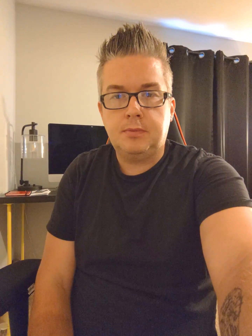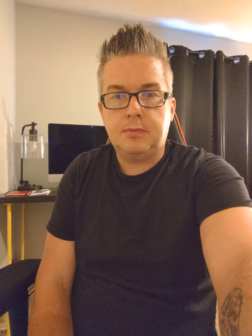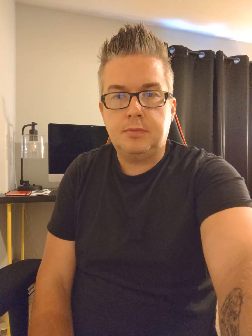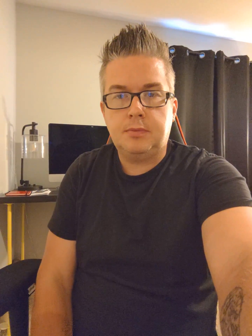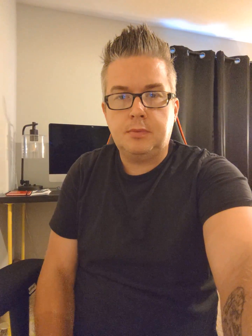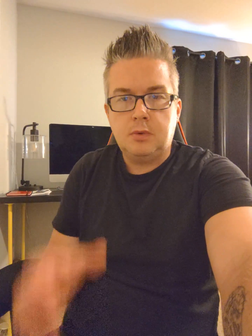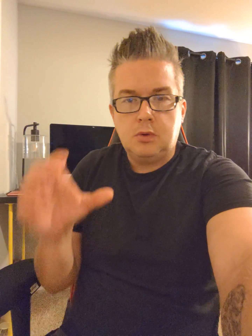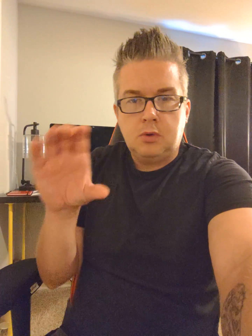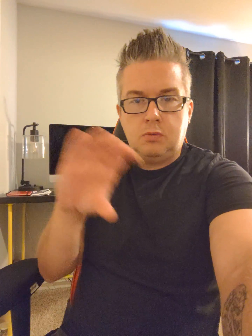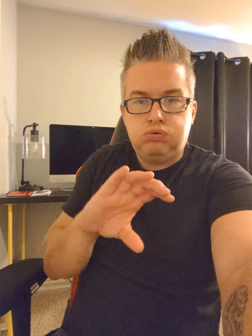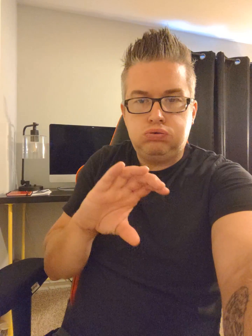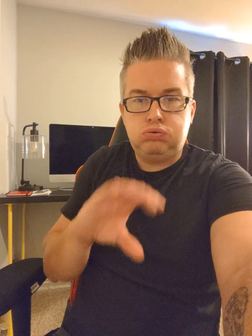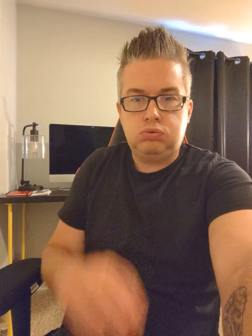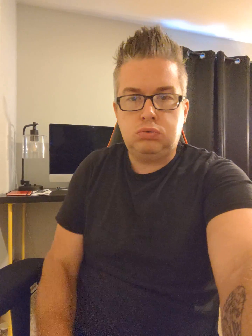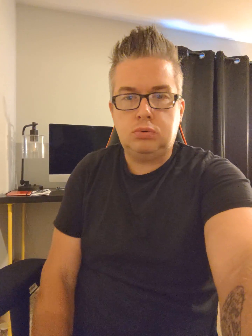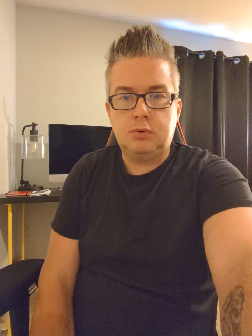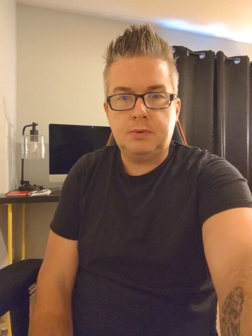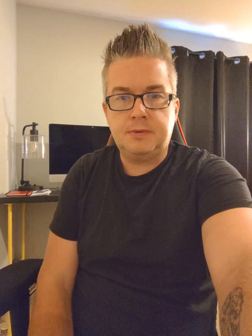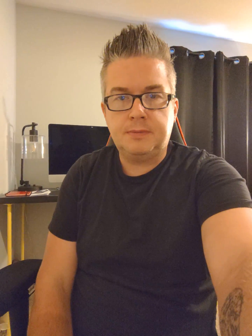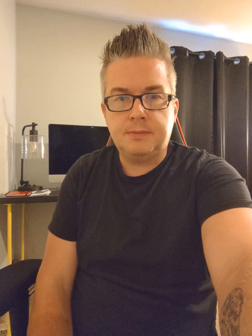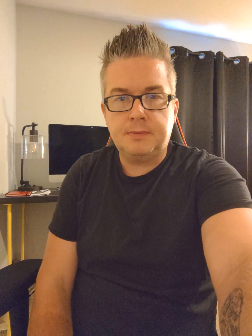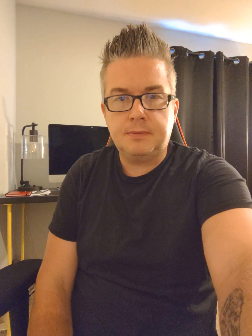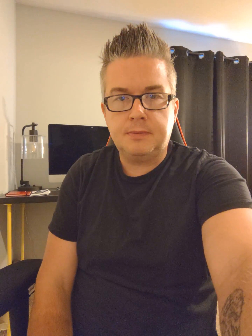pour